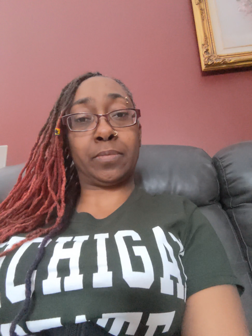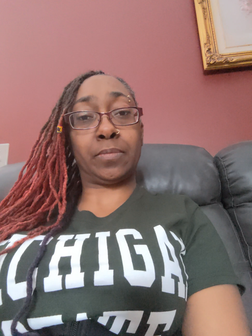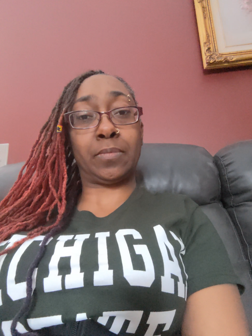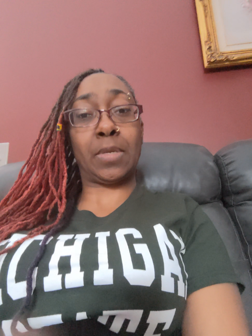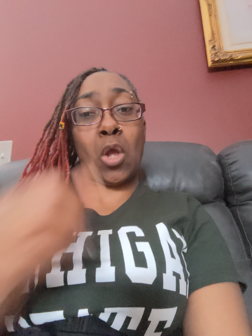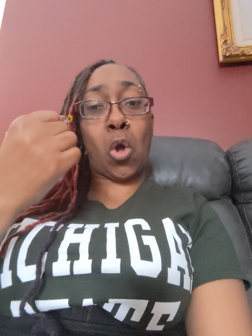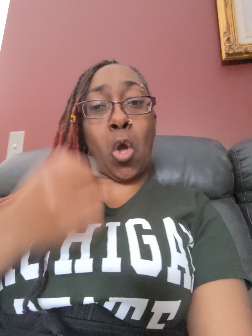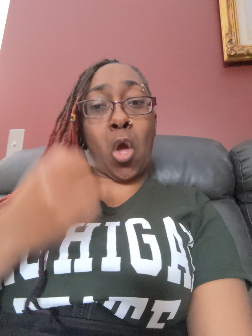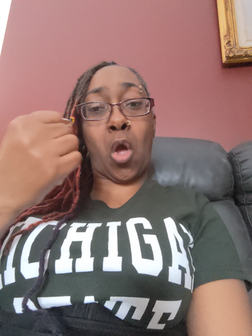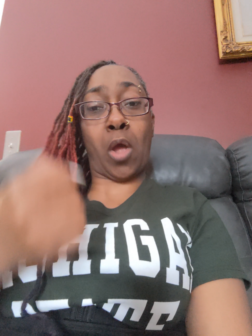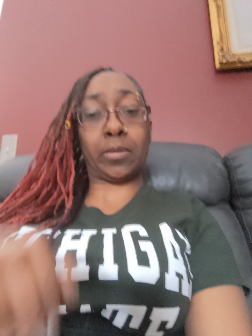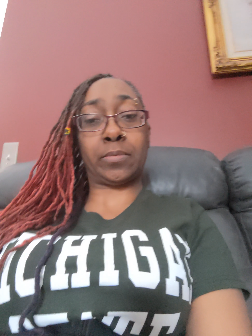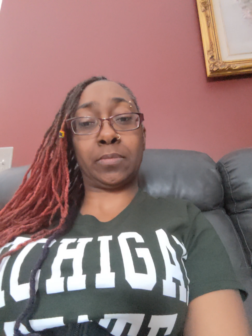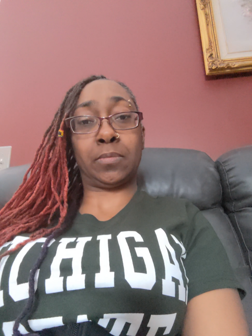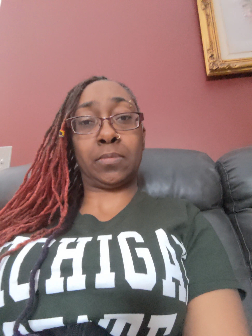car